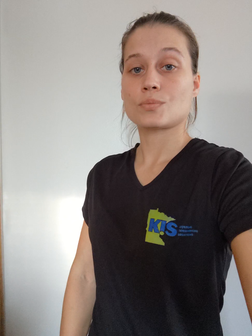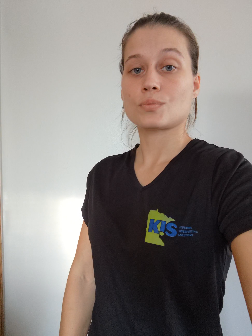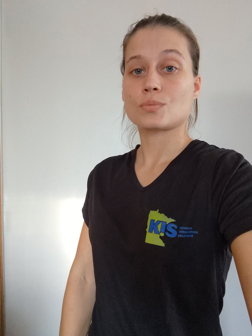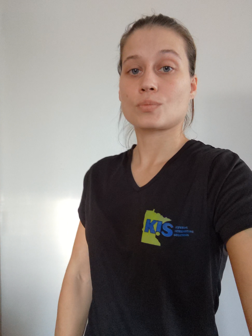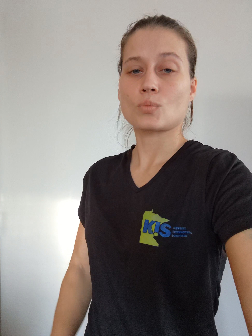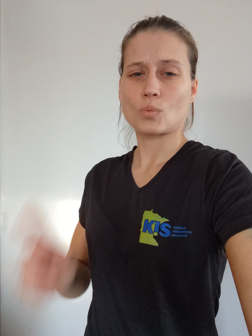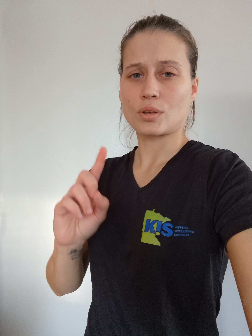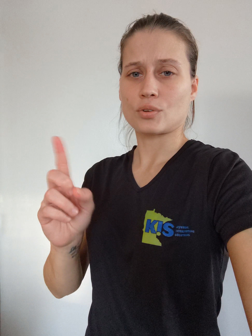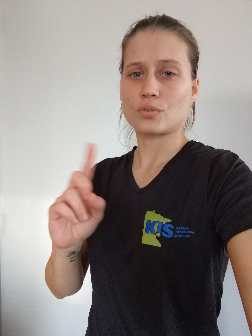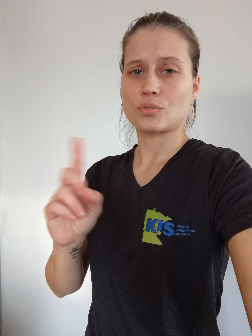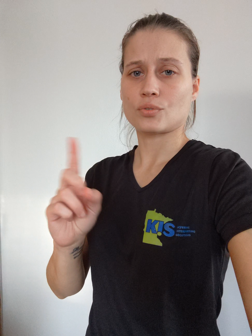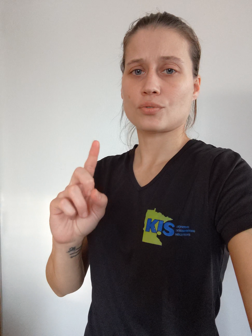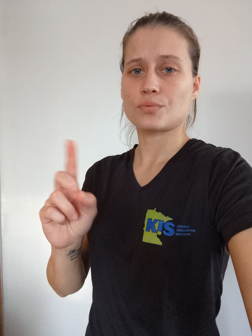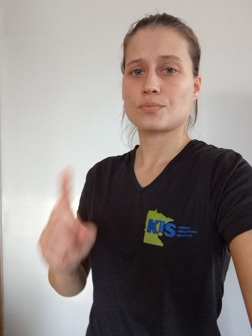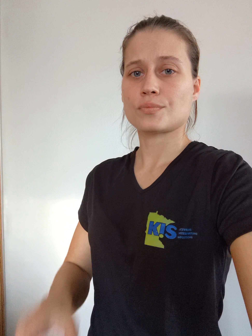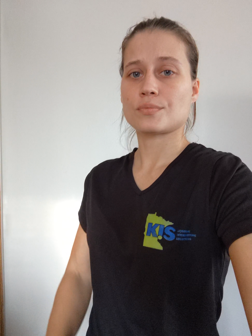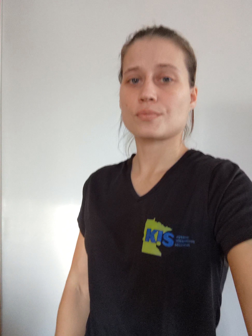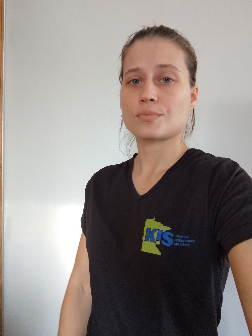where